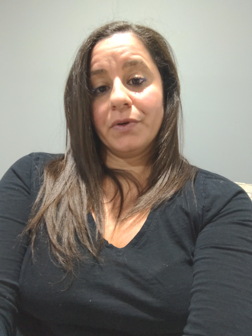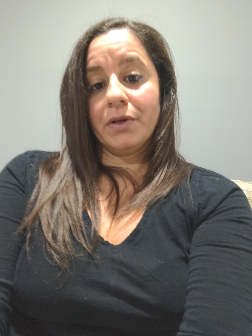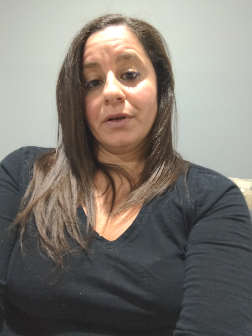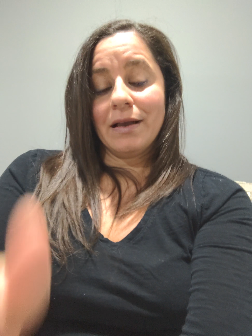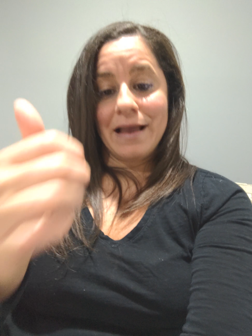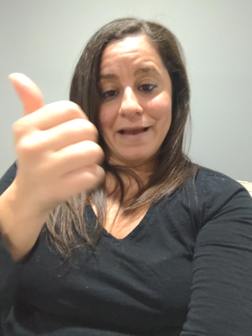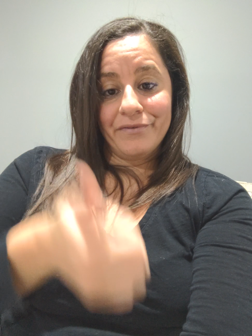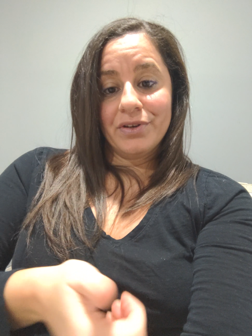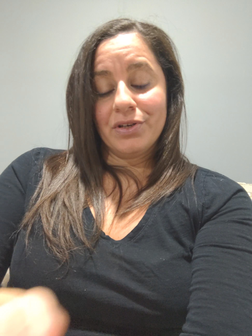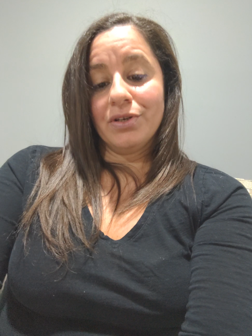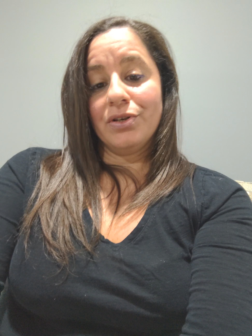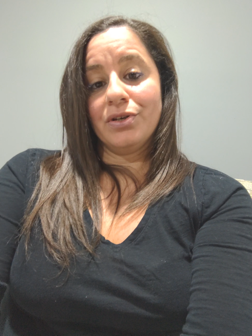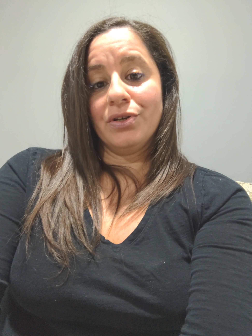every